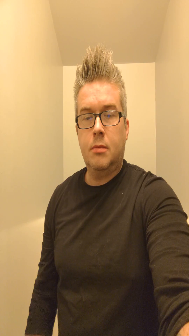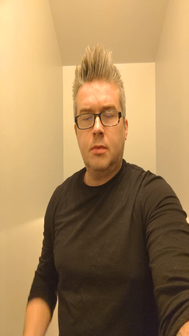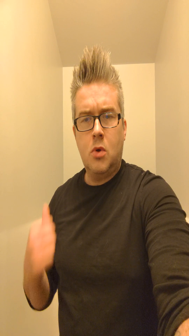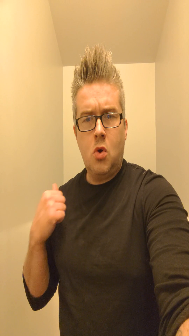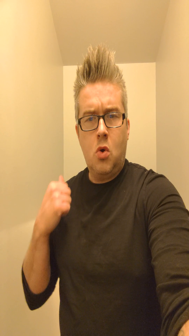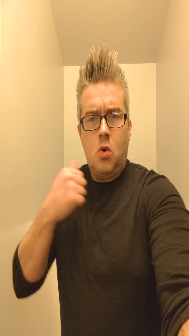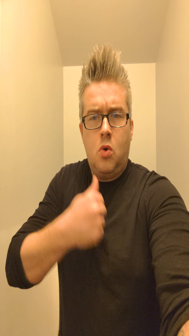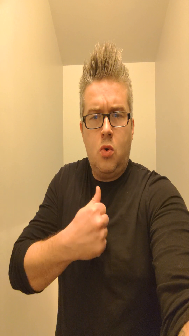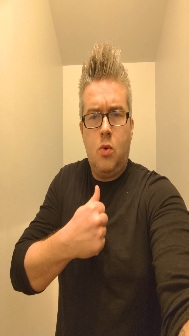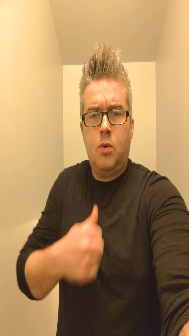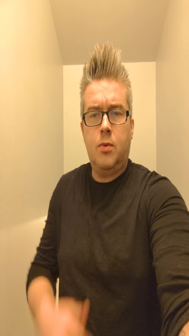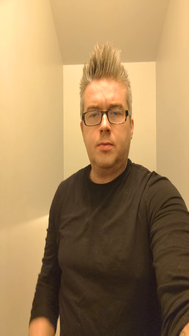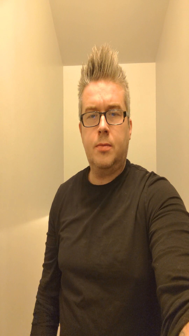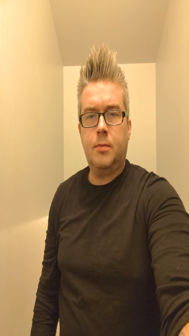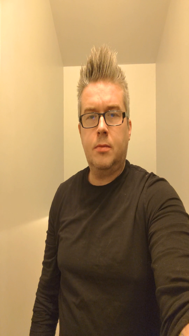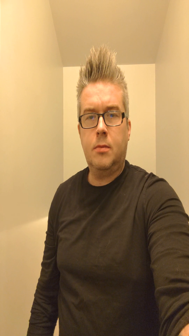jacket